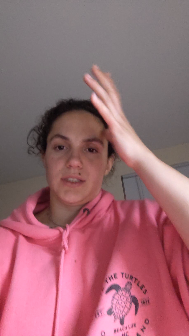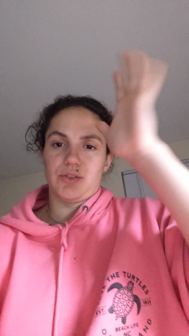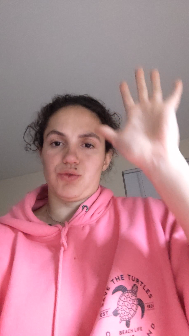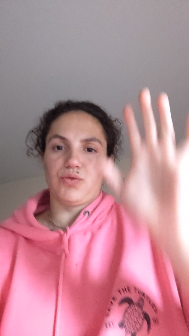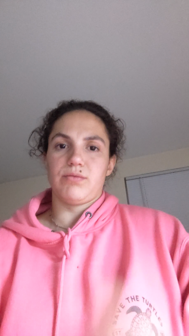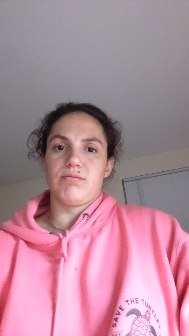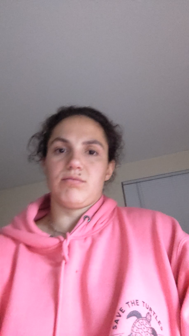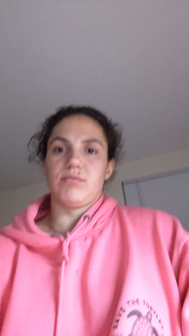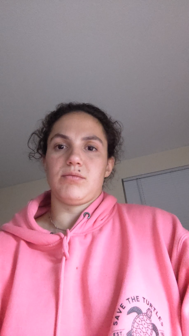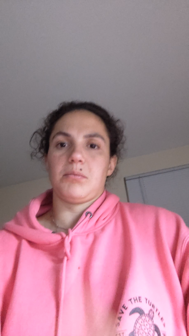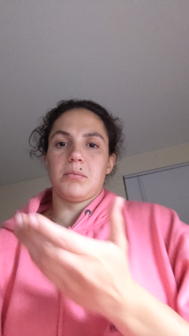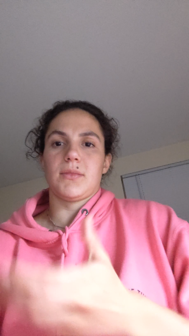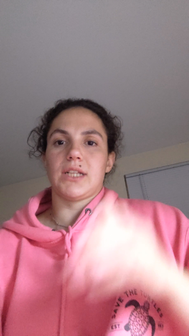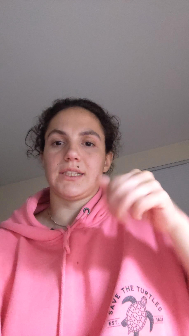basket